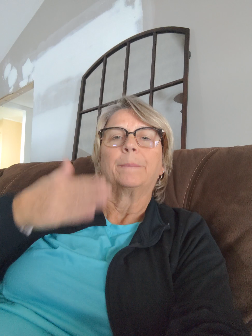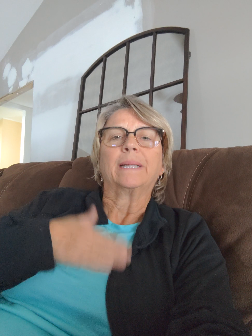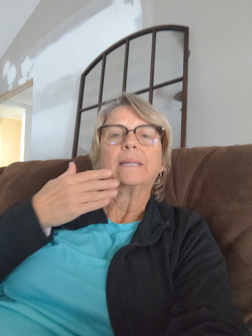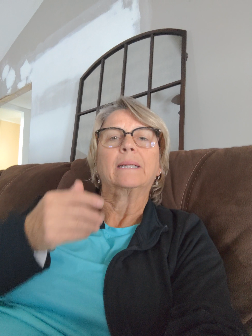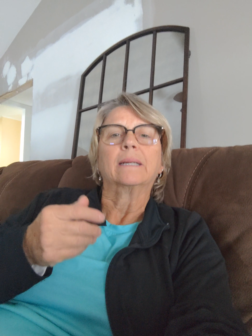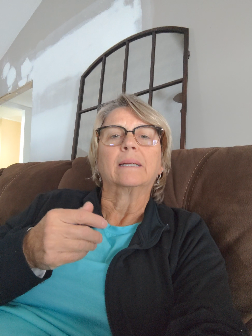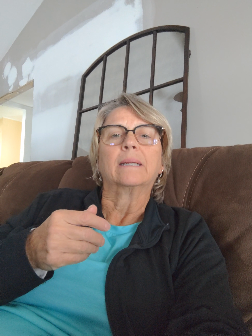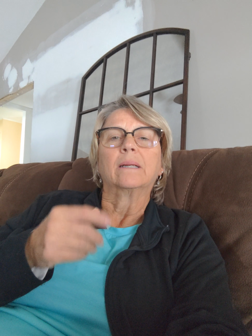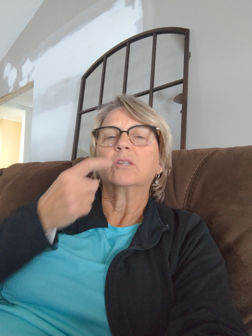happy